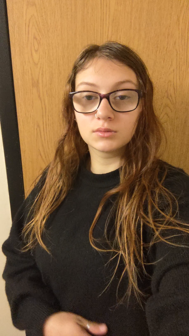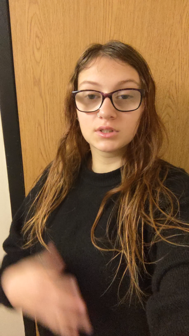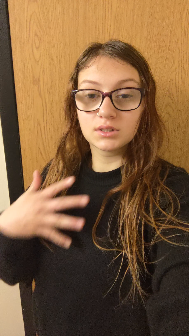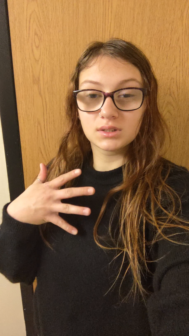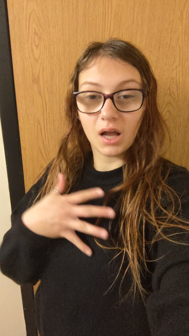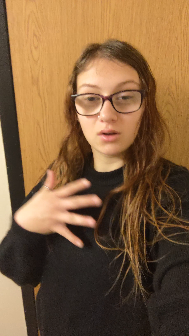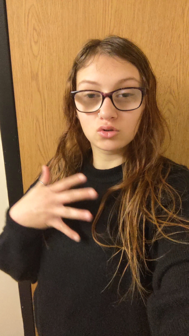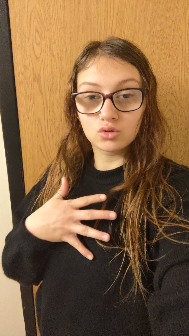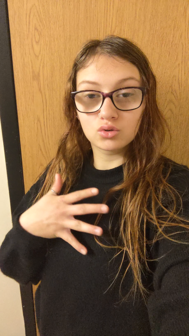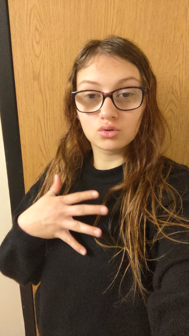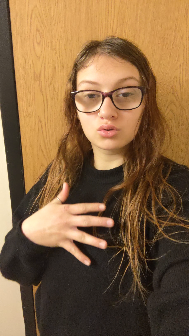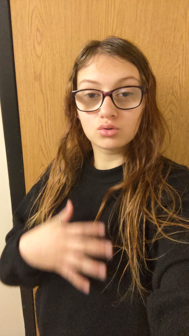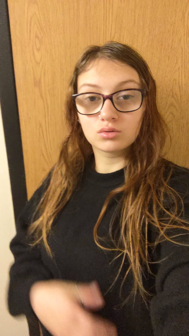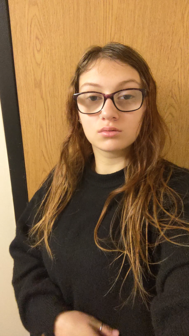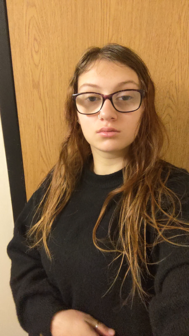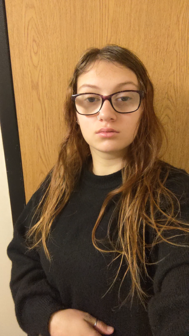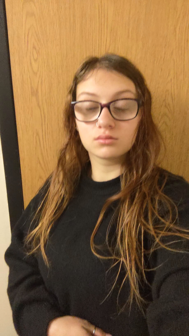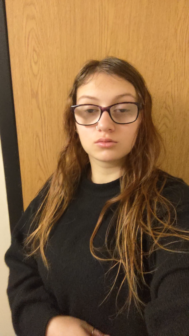scared